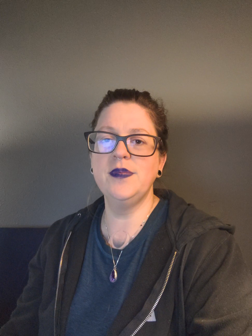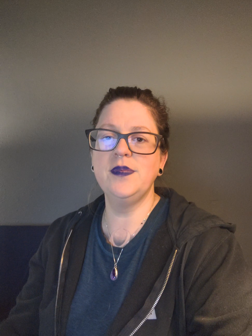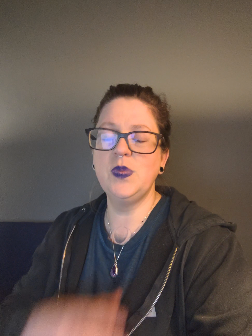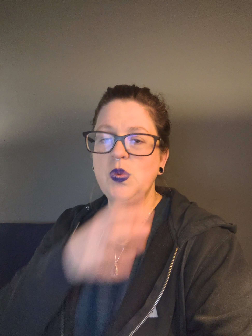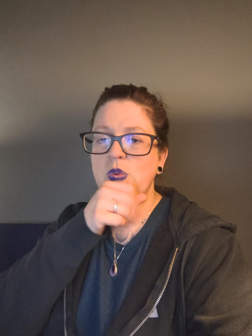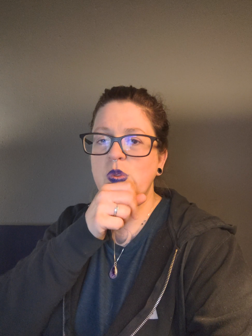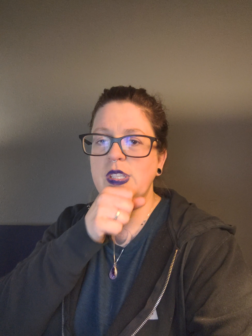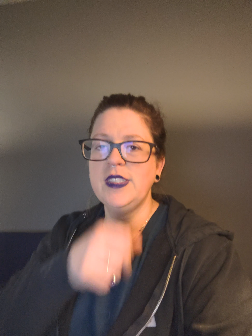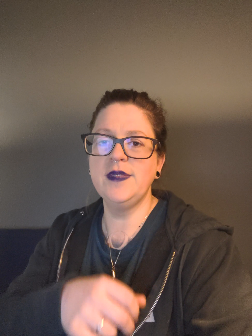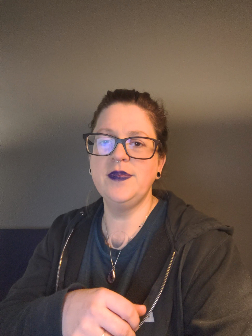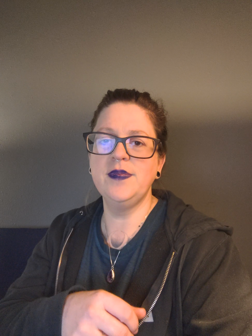orange